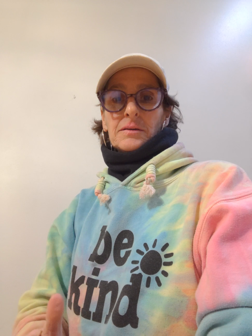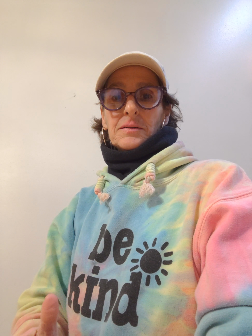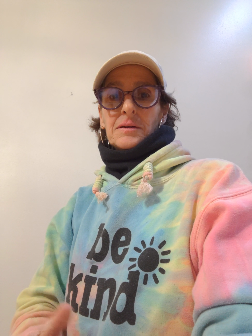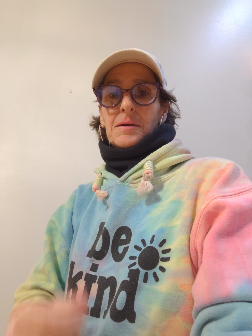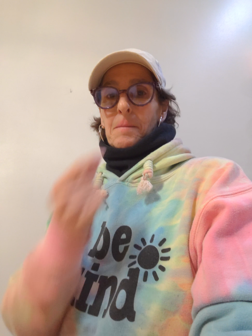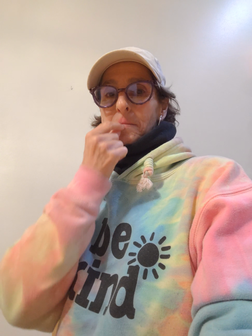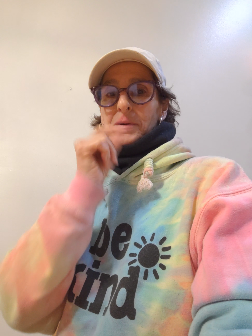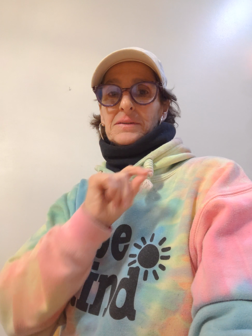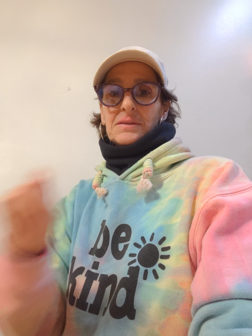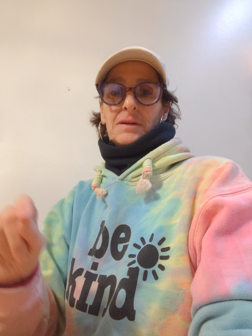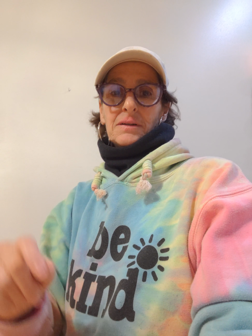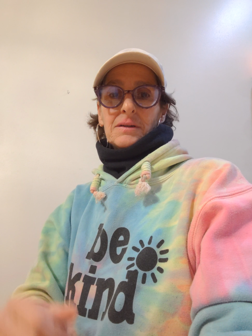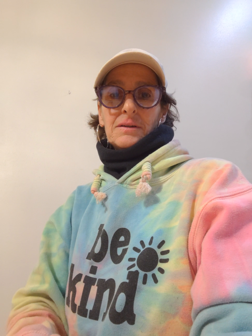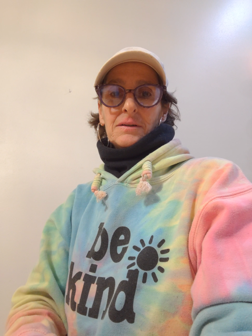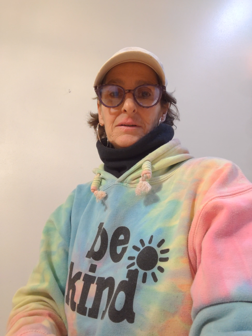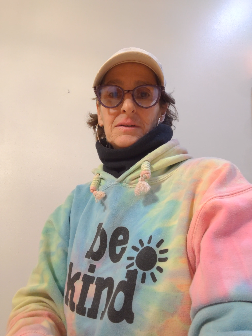pencil